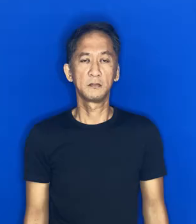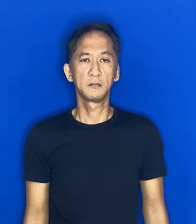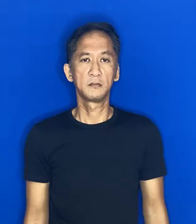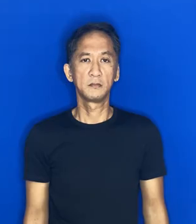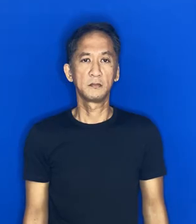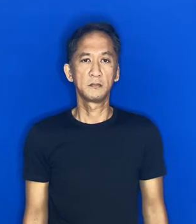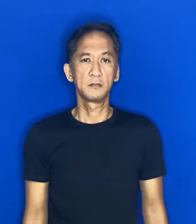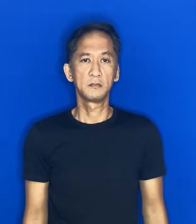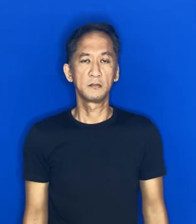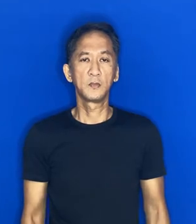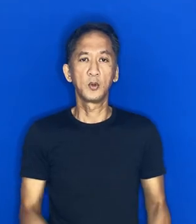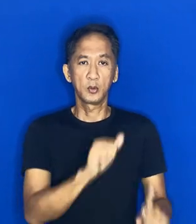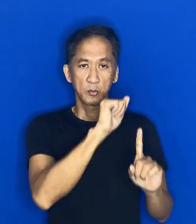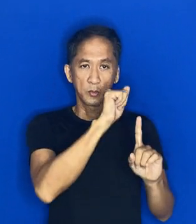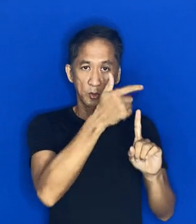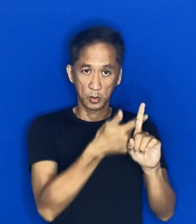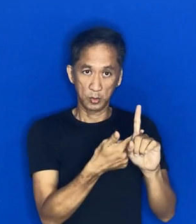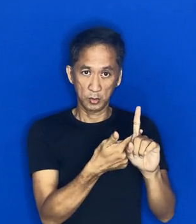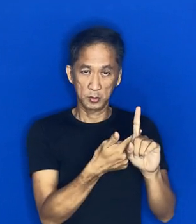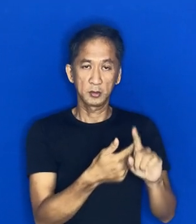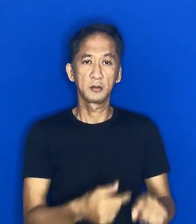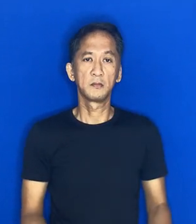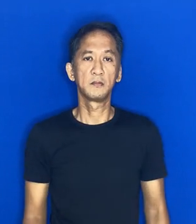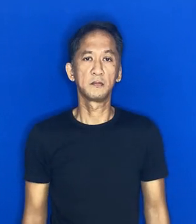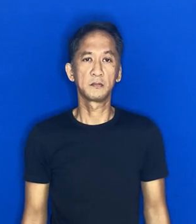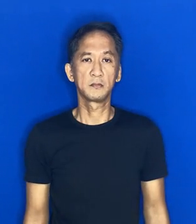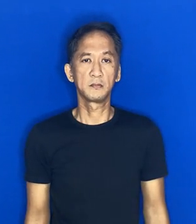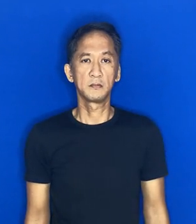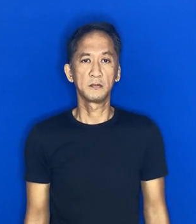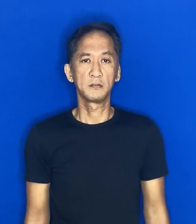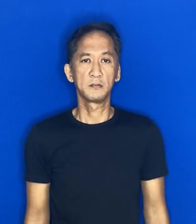august